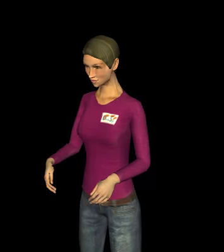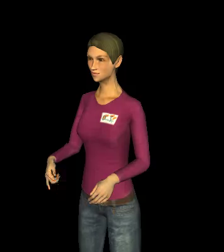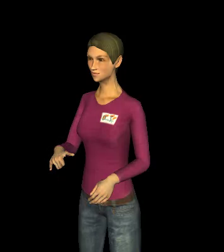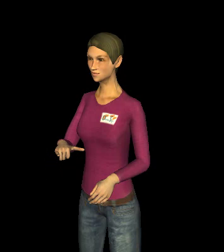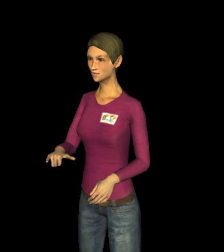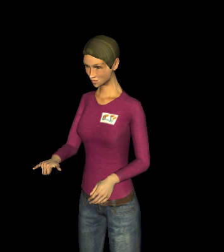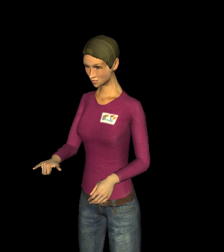أبدا